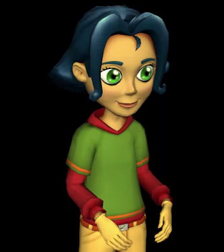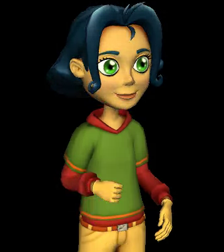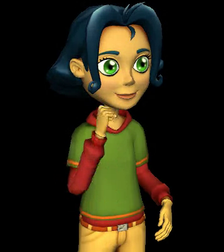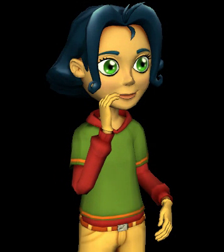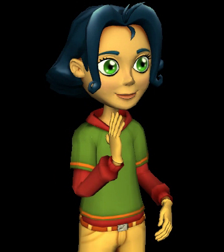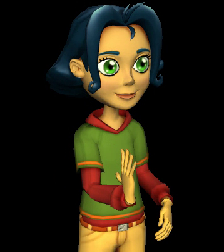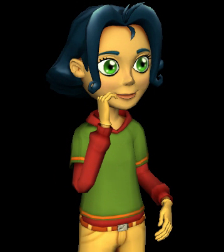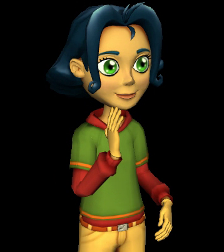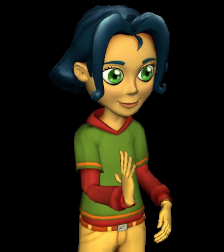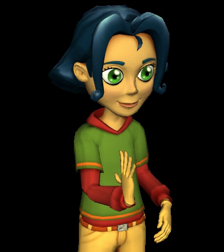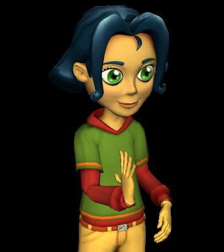كل يوم